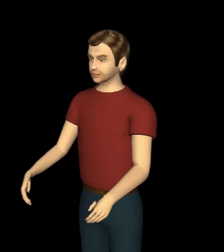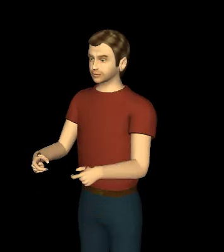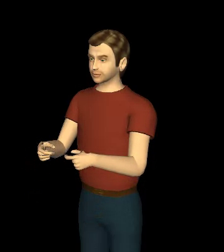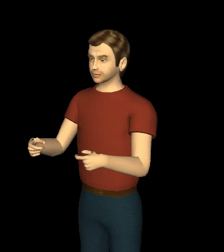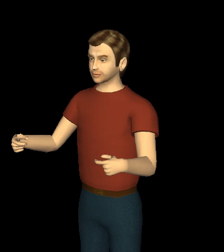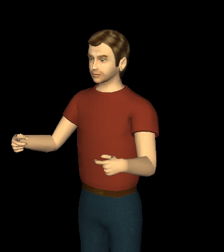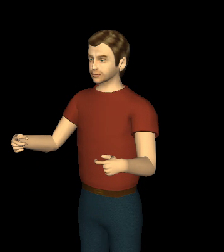واسع